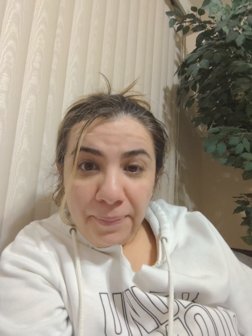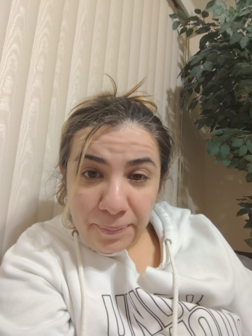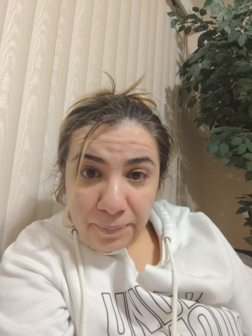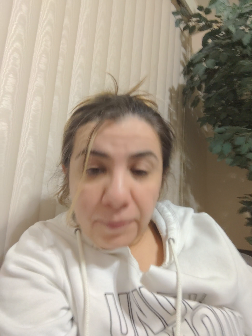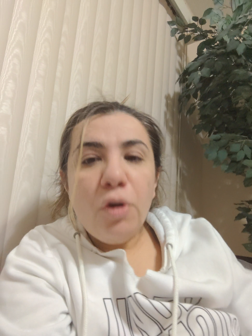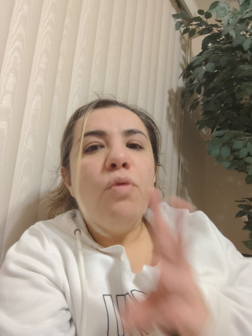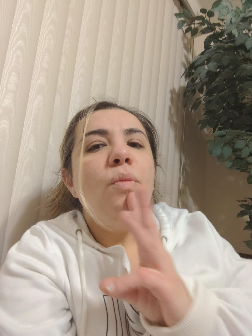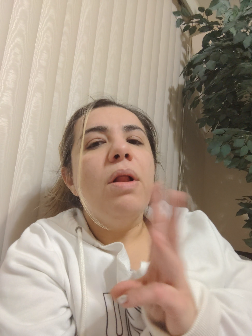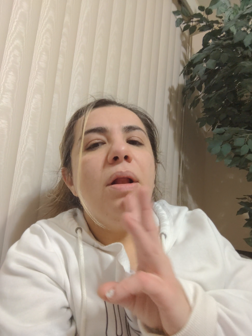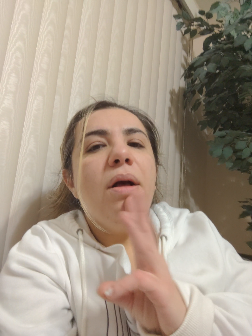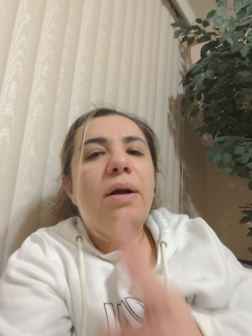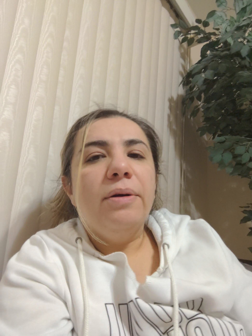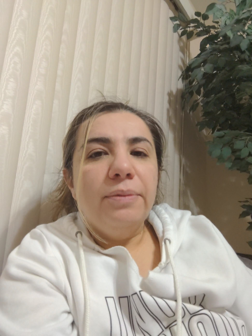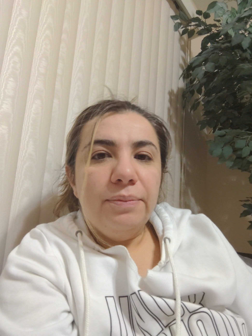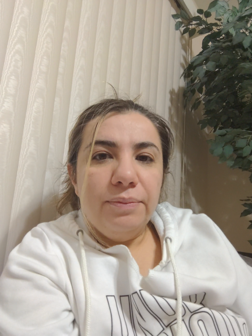water